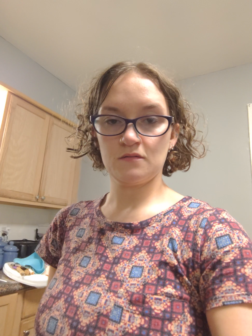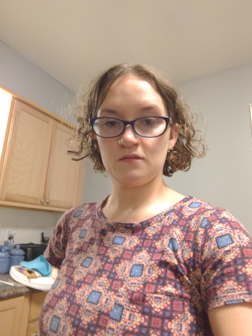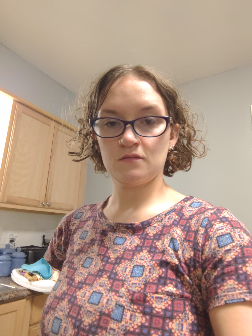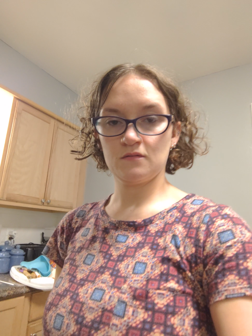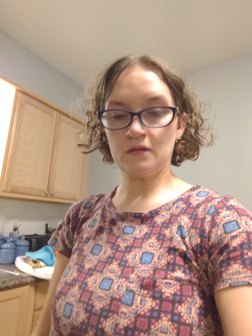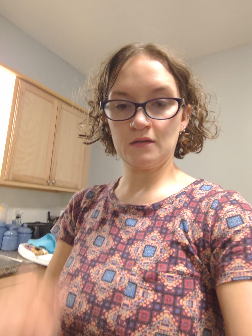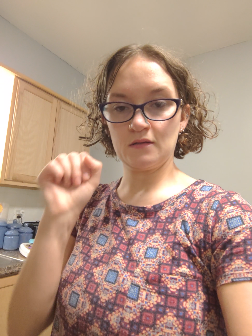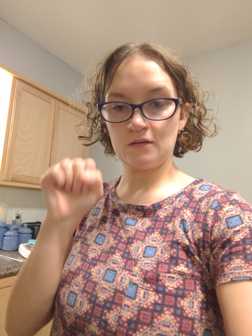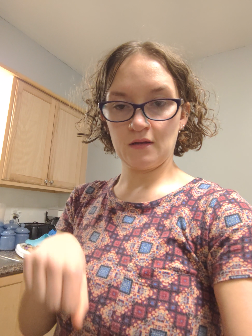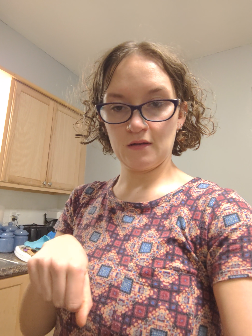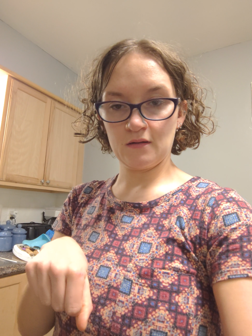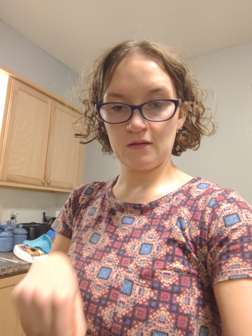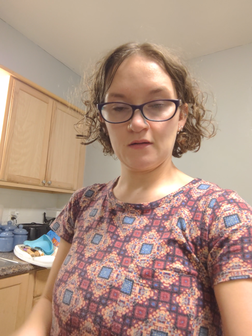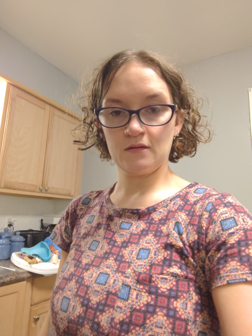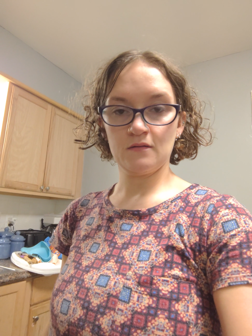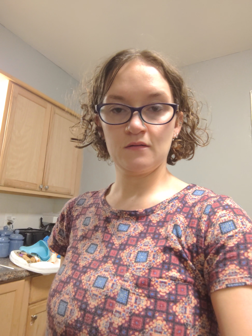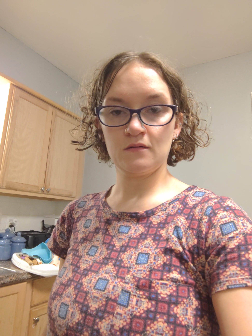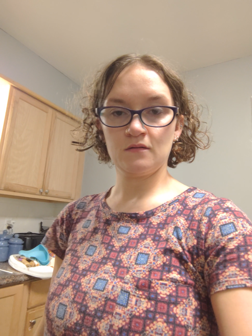can